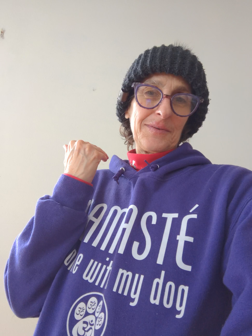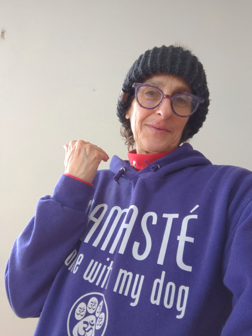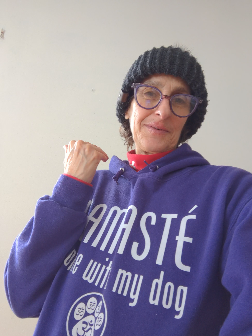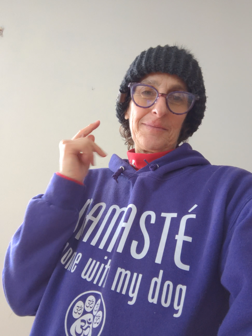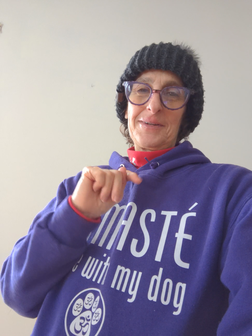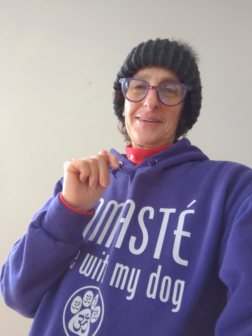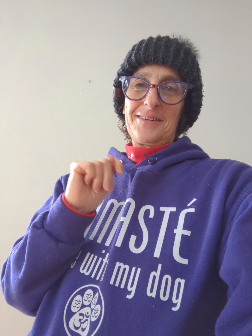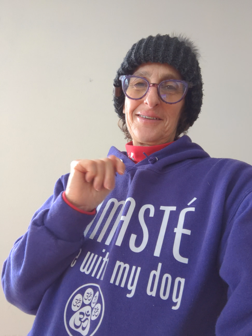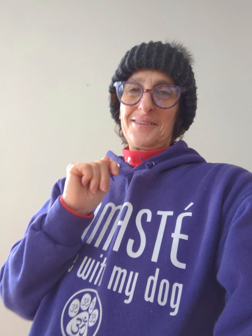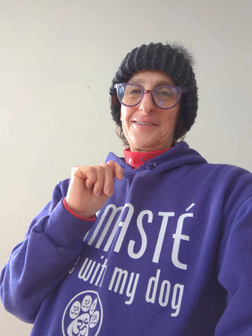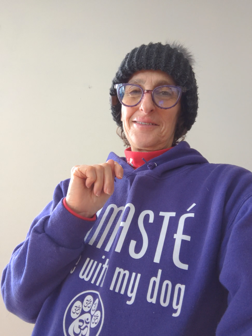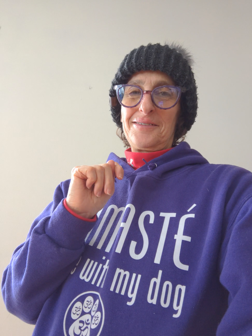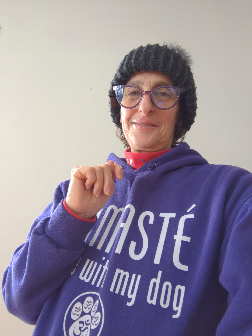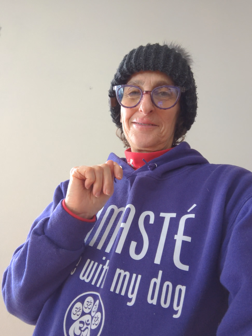potty